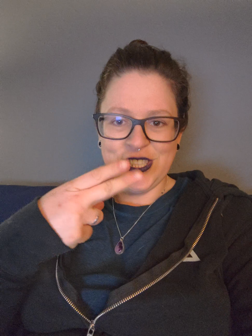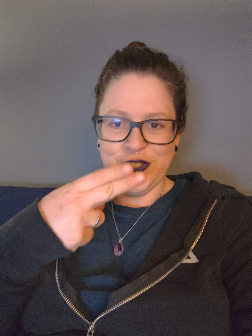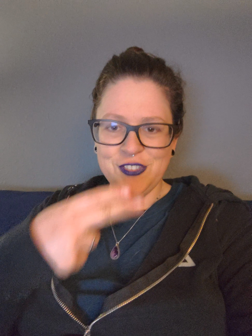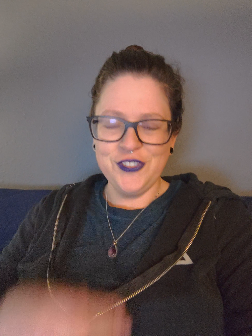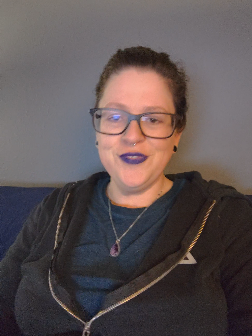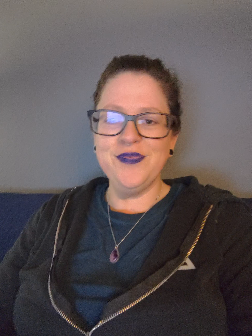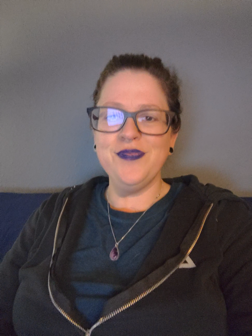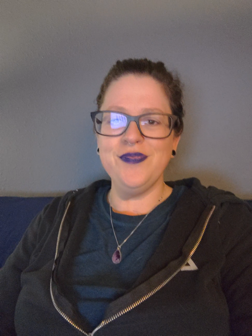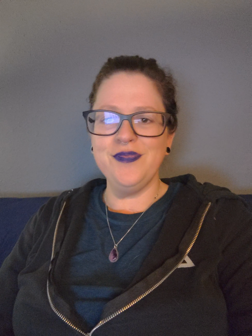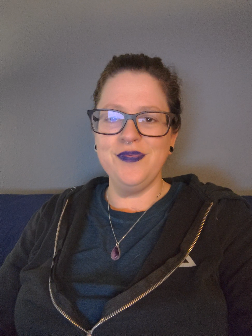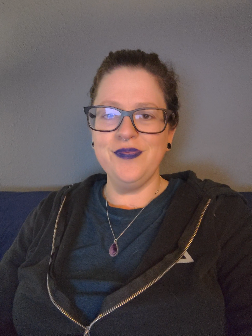scissors